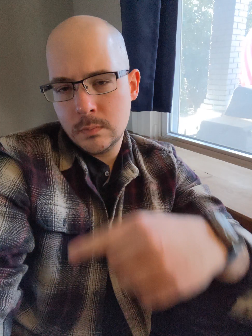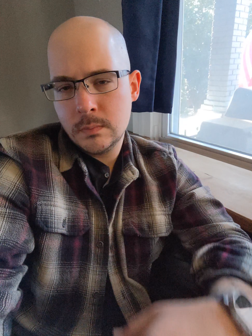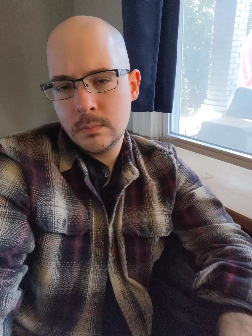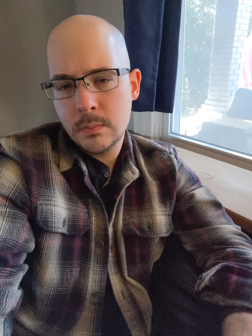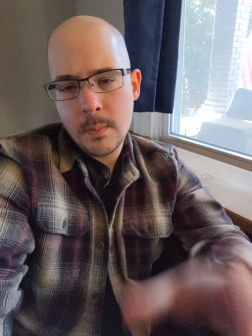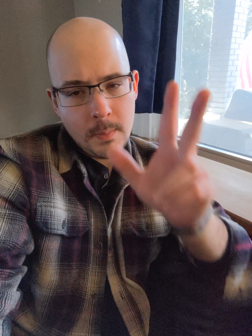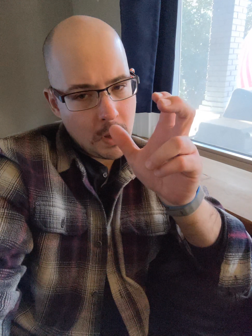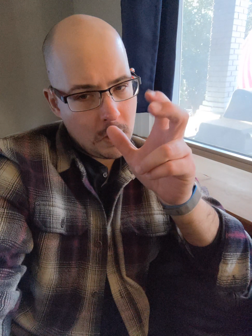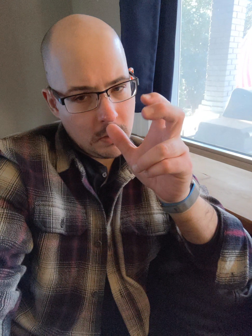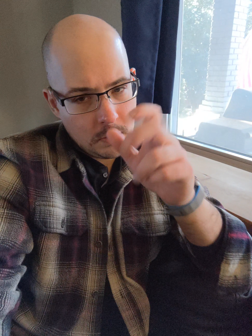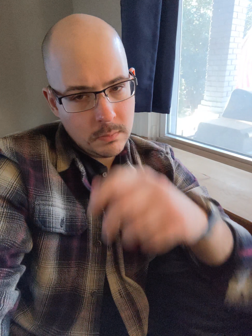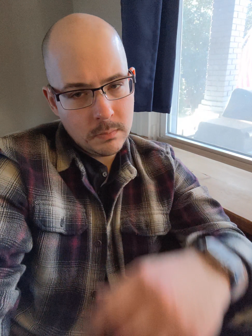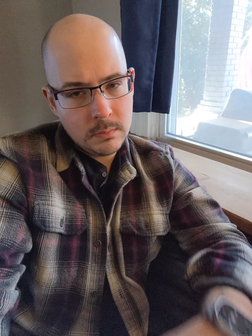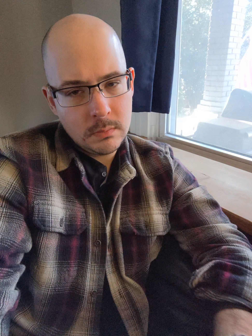bug